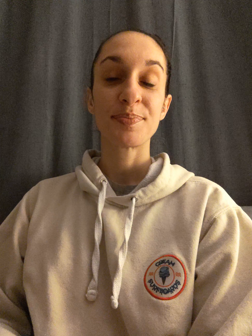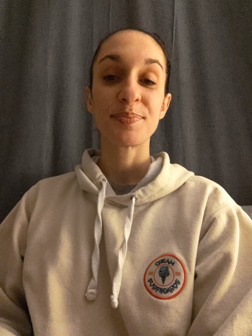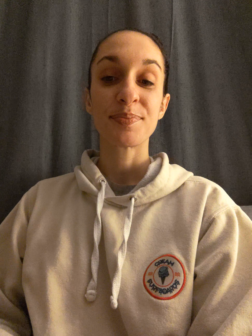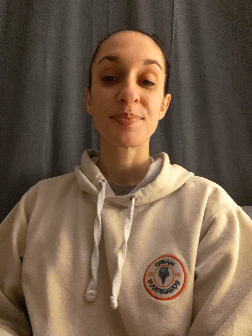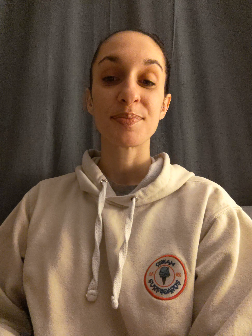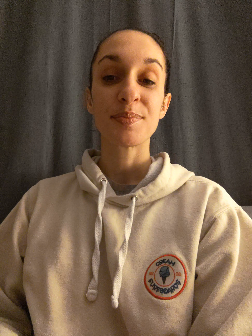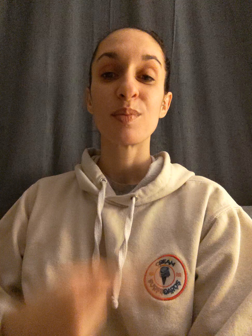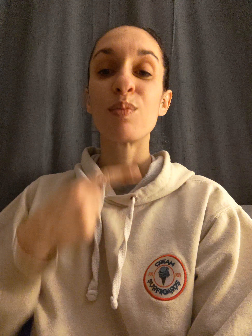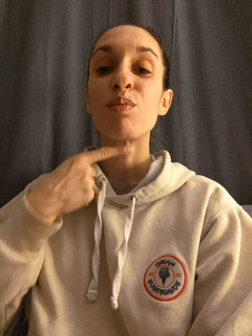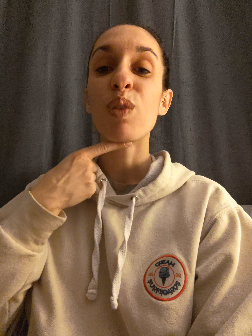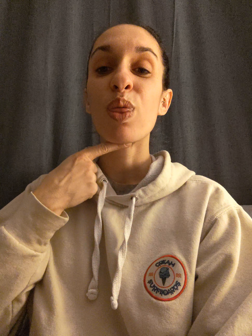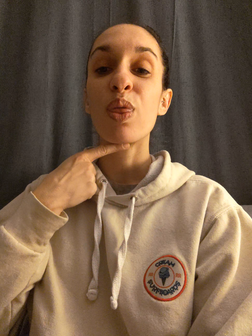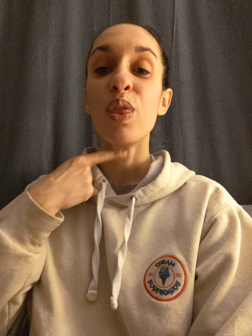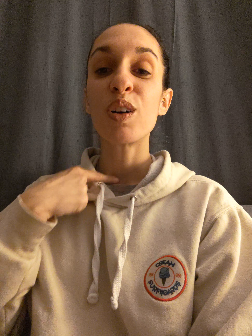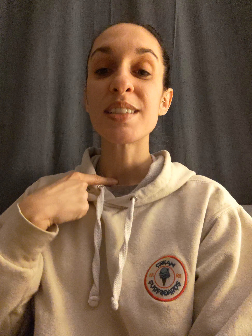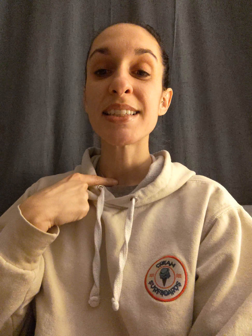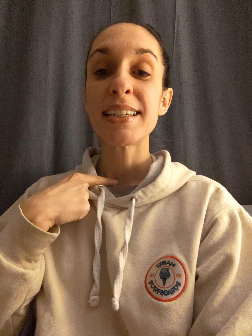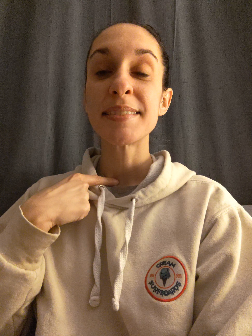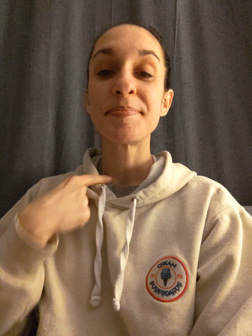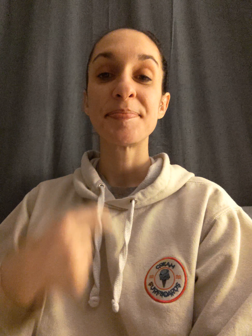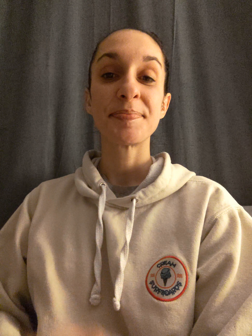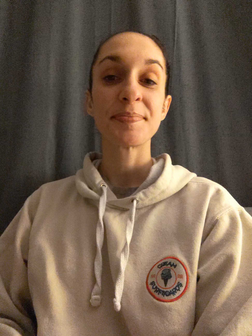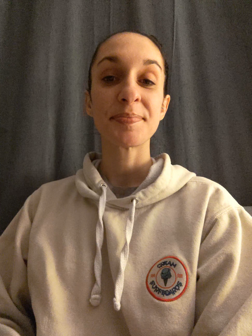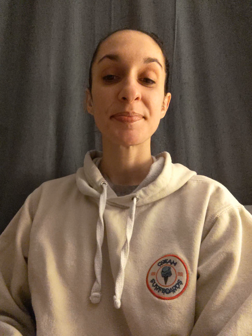thirsty